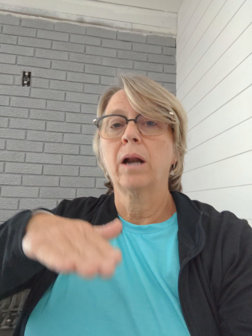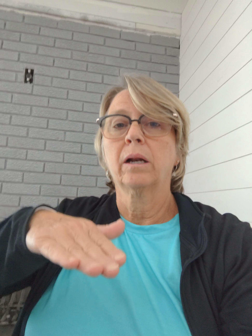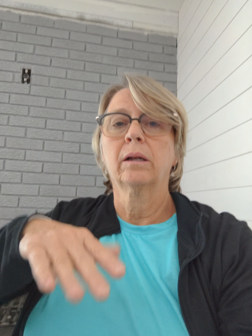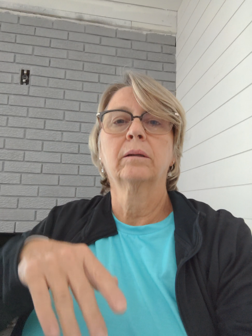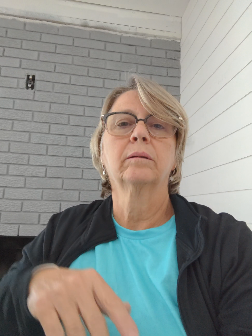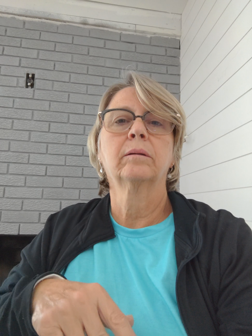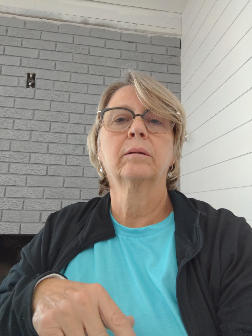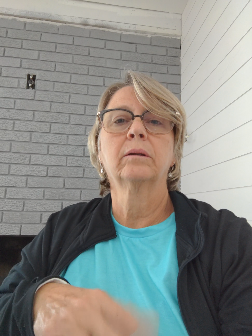on